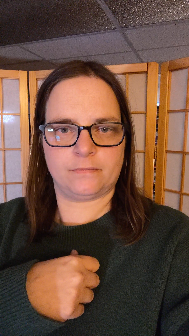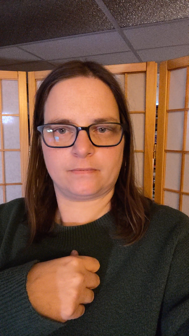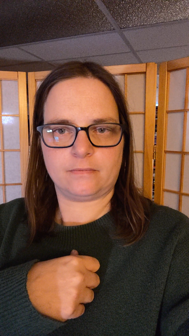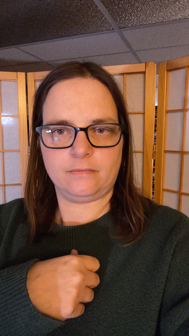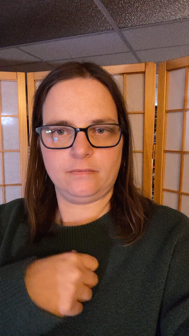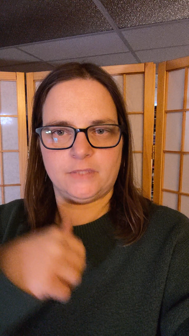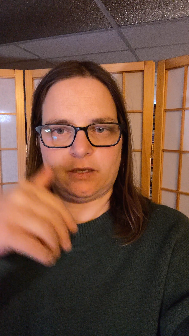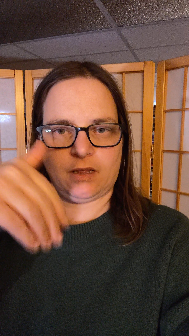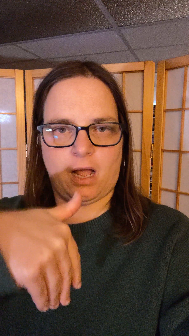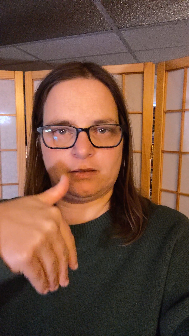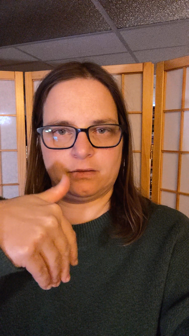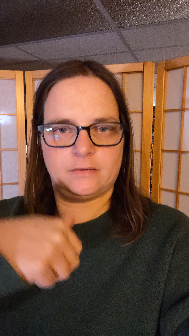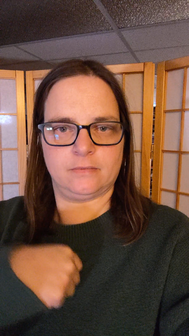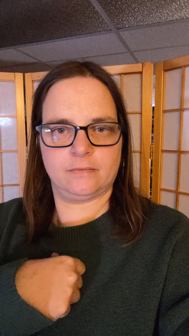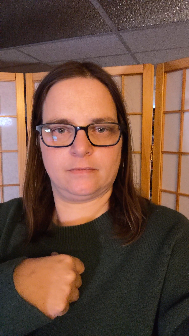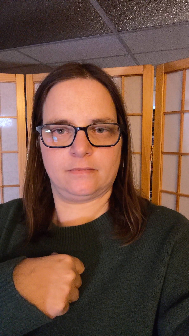night night